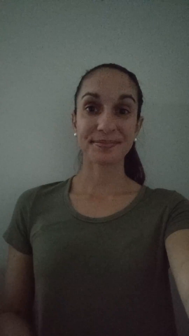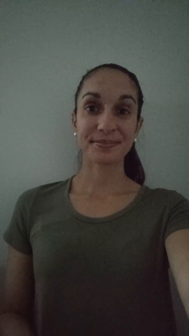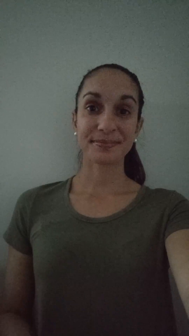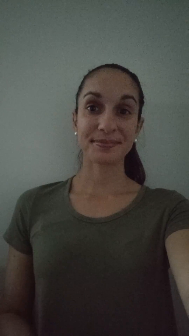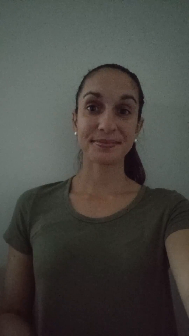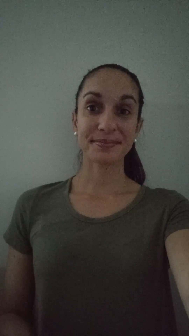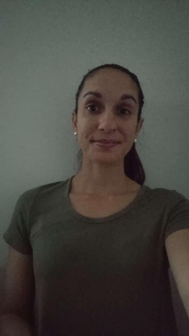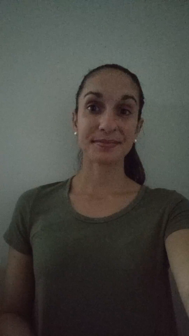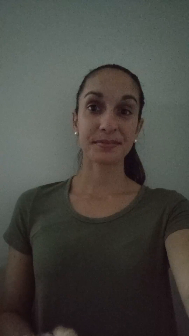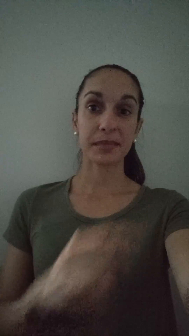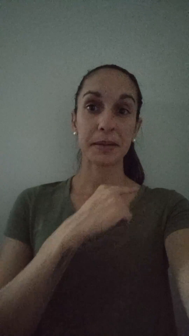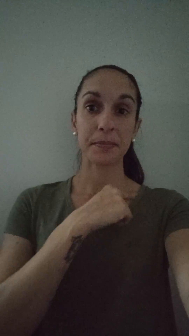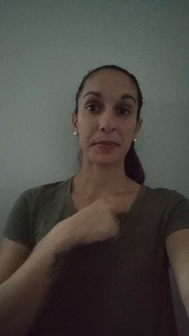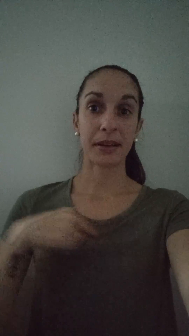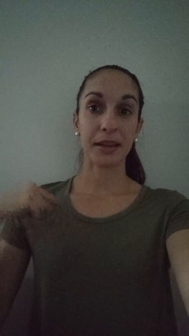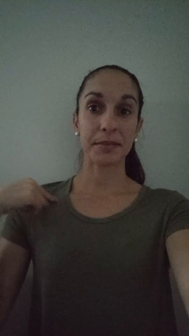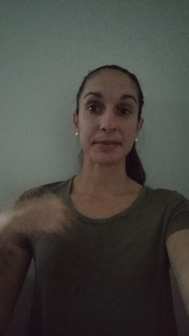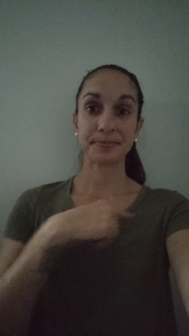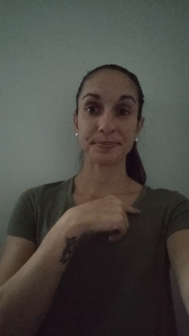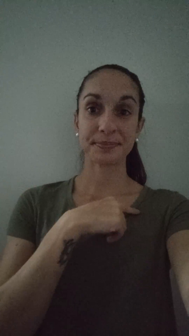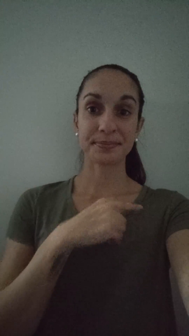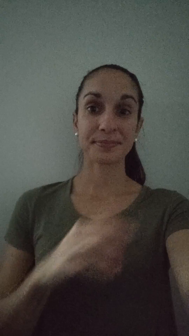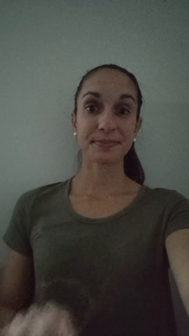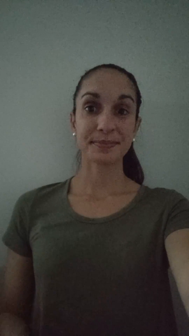bib